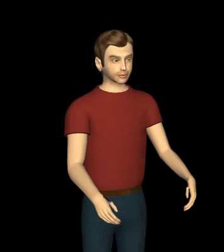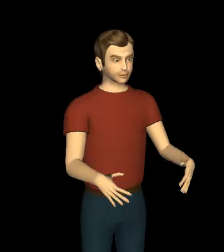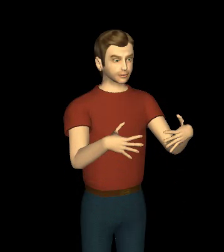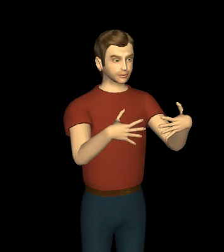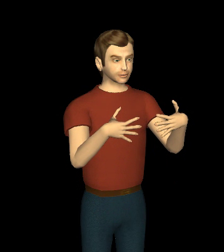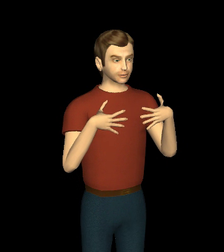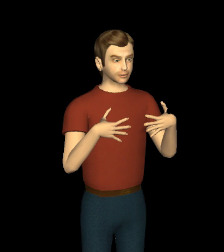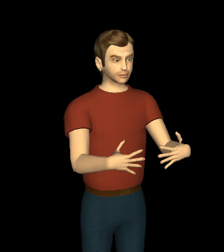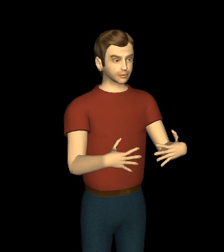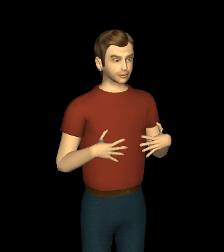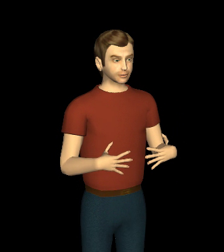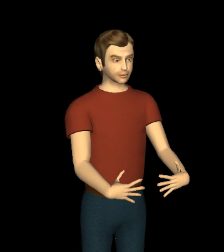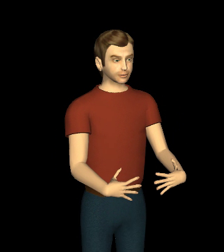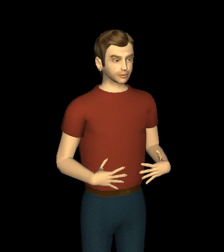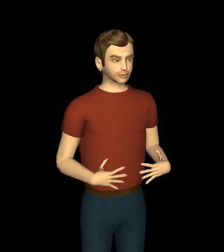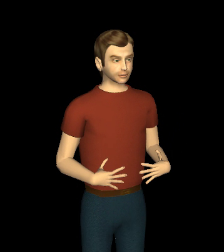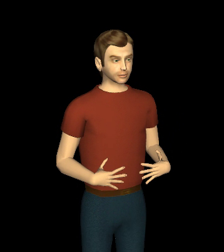جسم